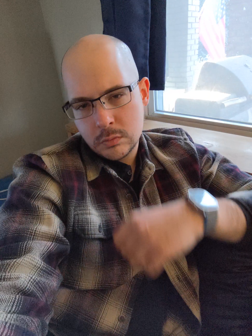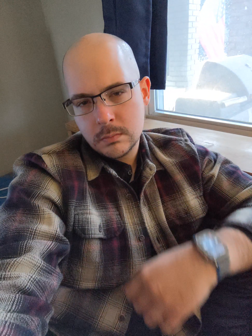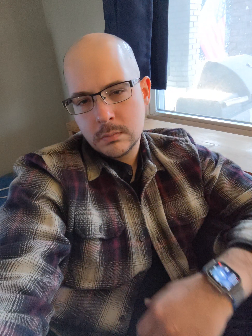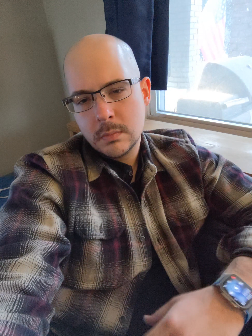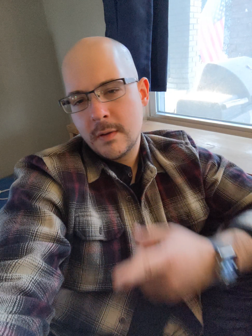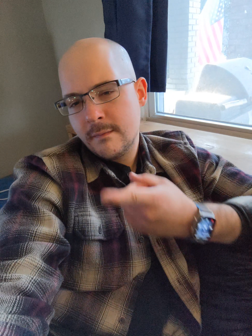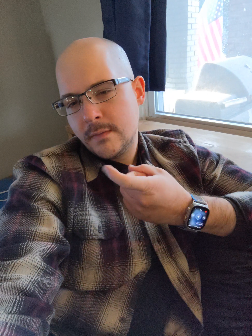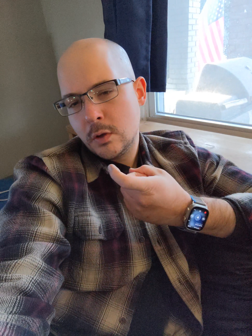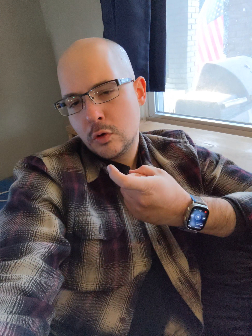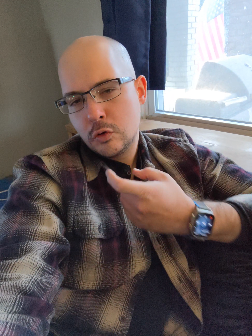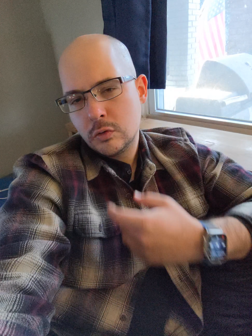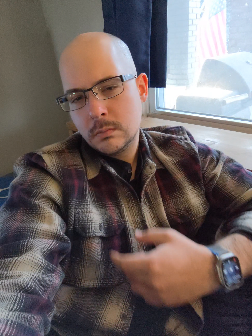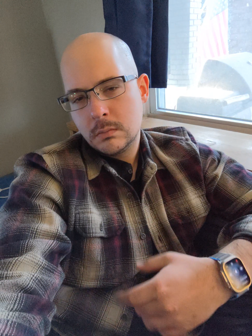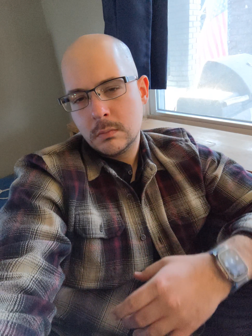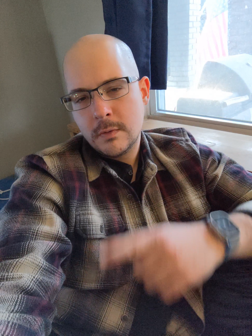finger